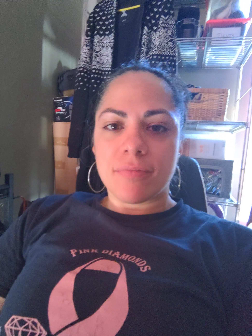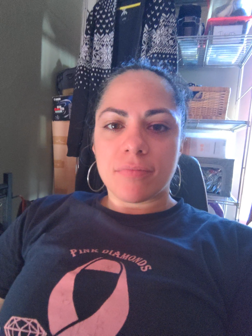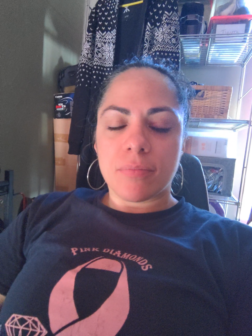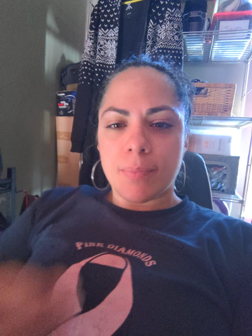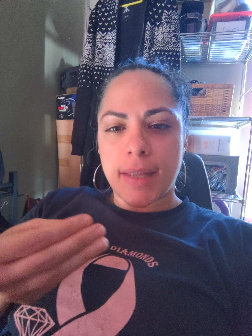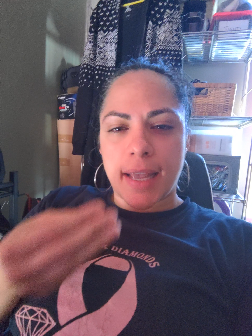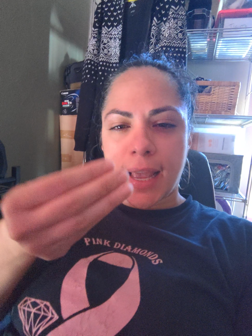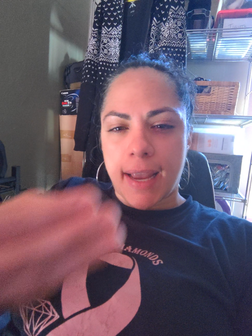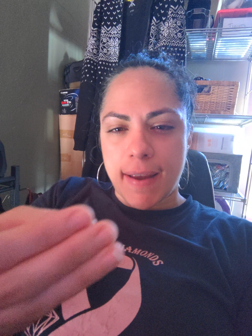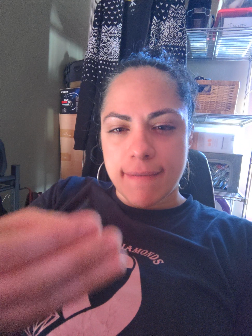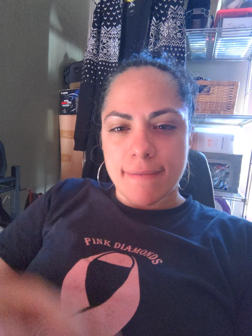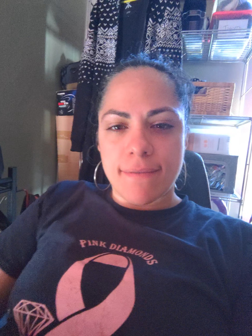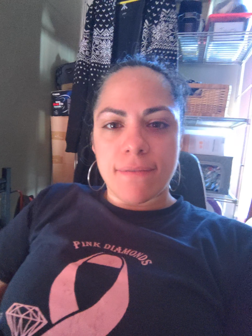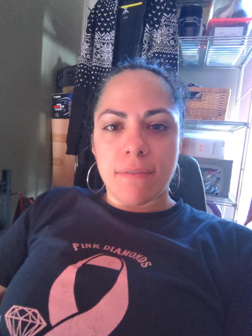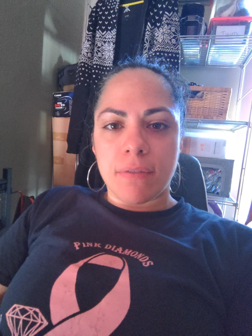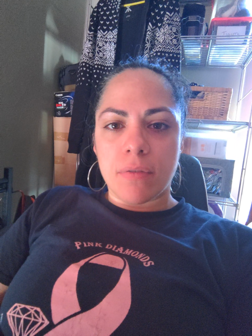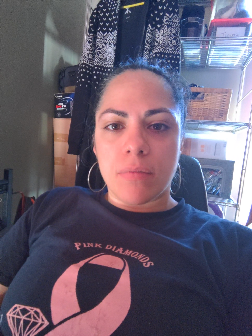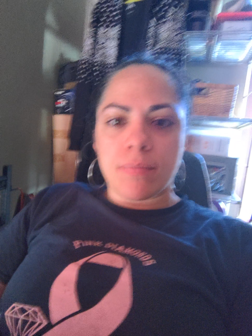give